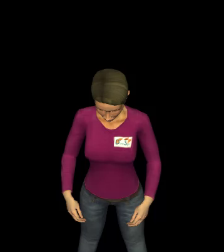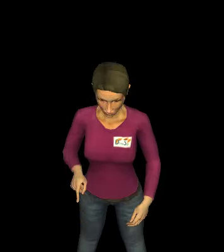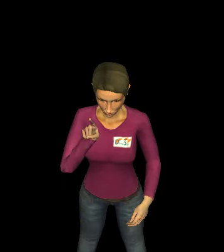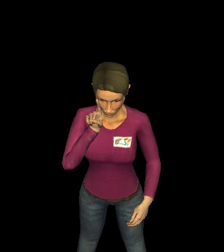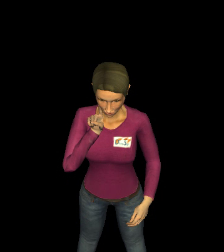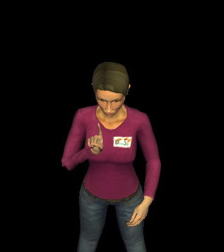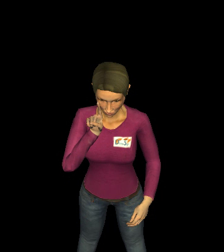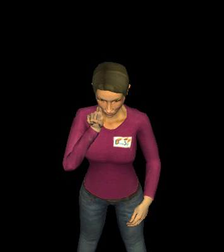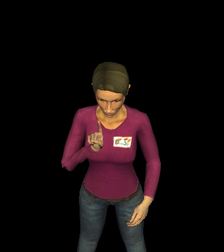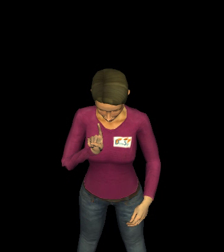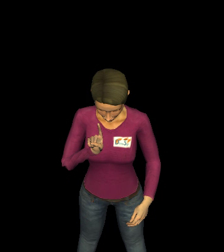بنت